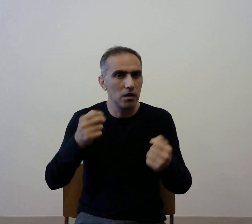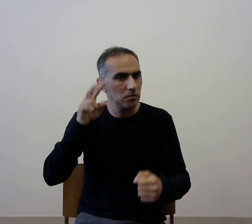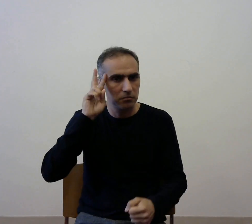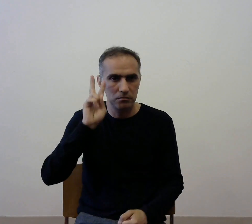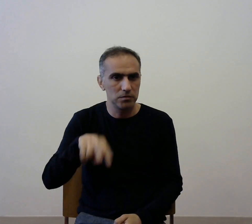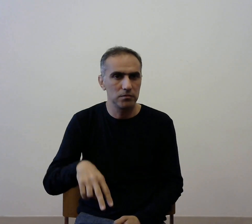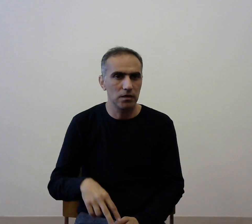bilmir